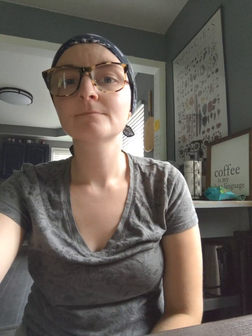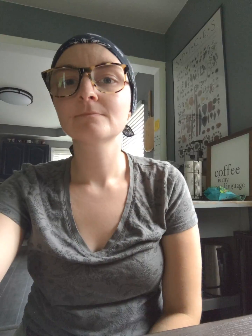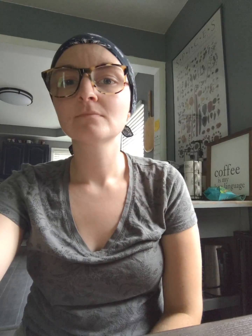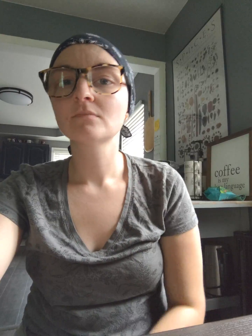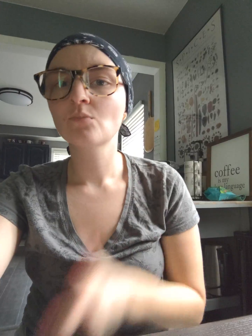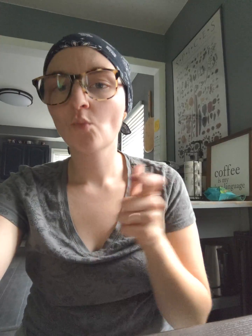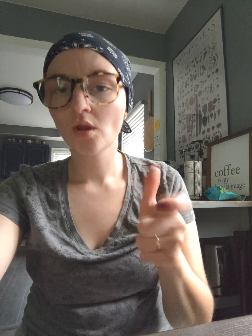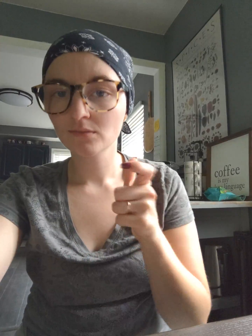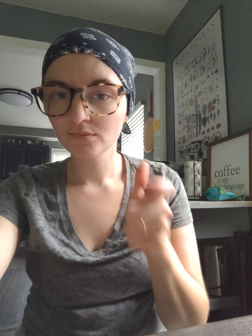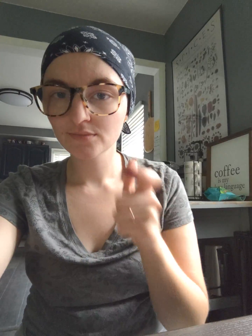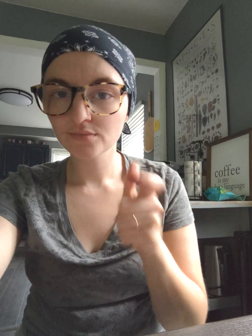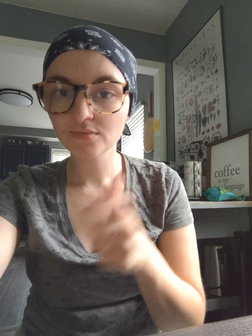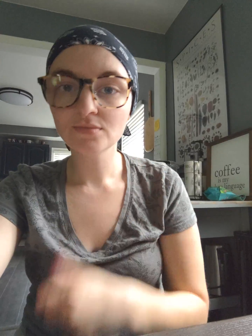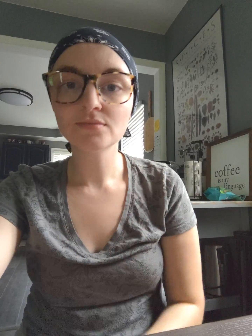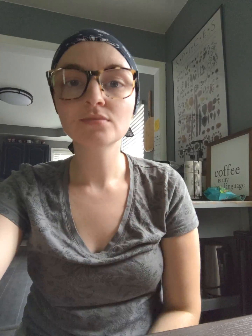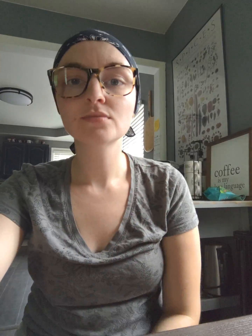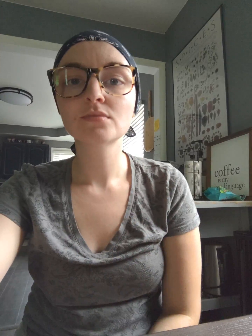run